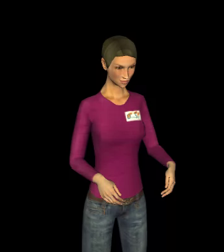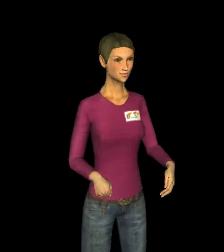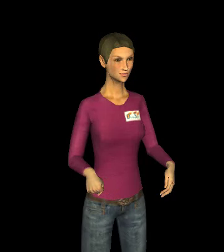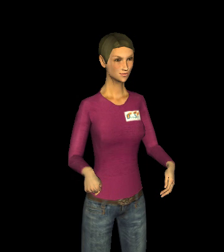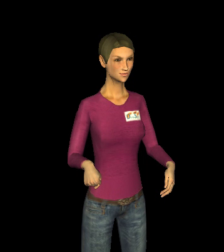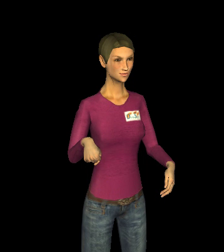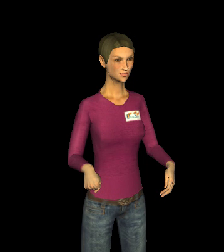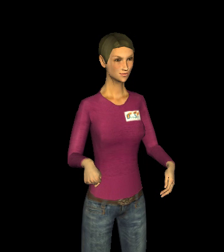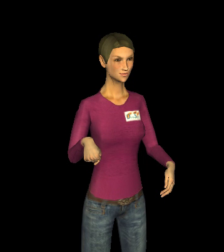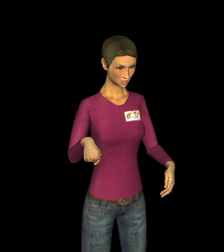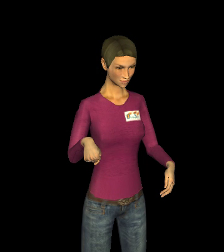أمتعة